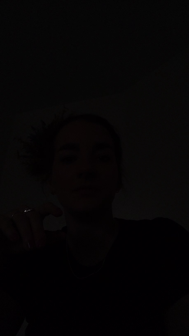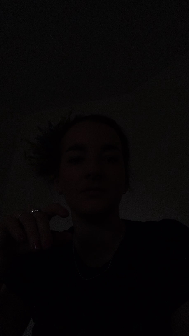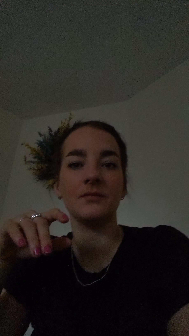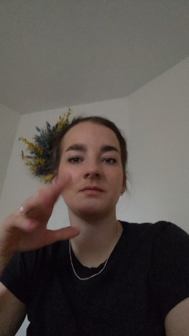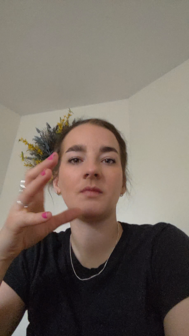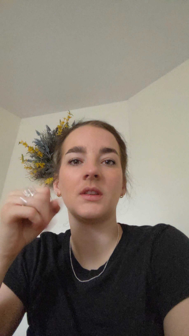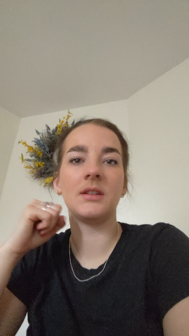get